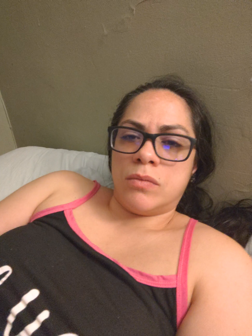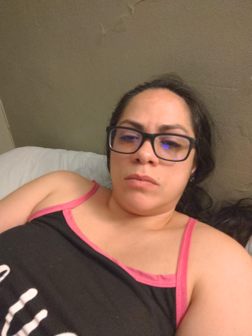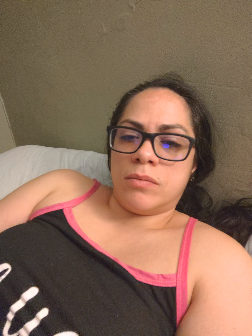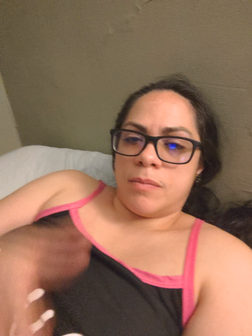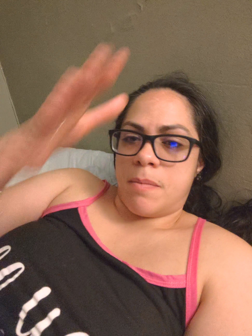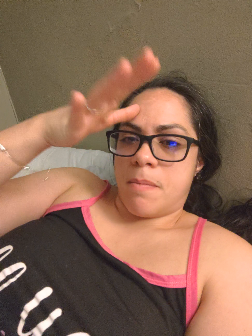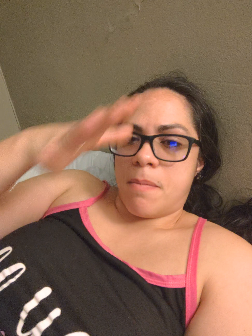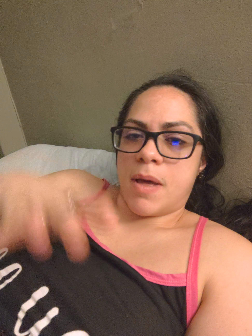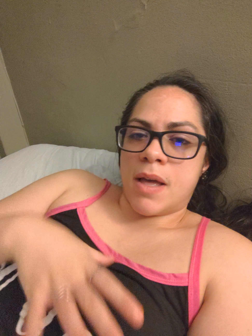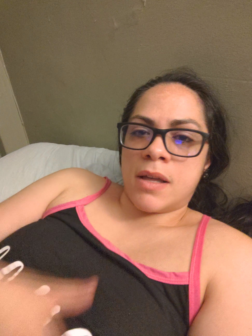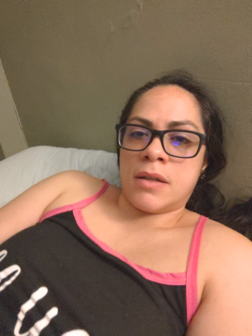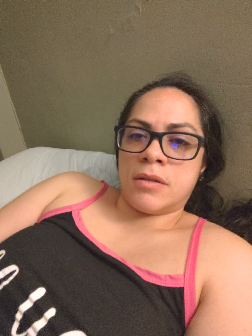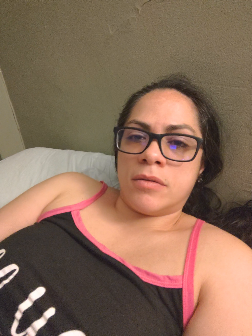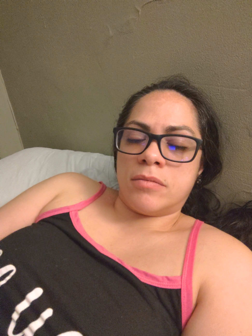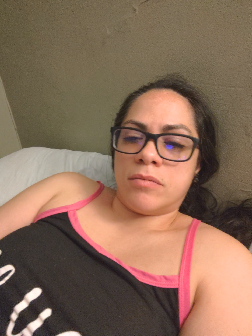man